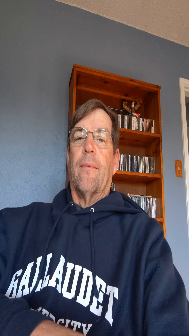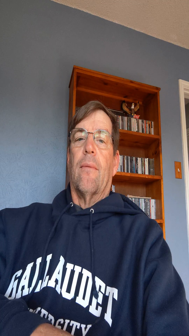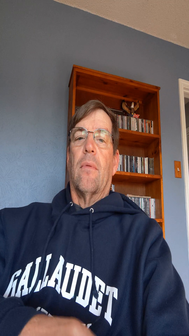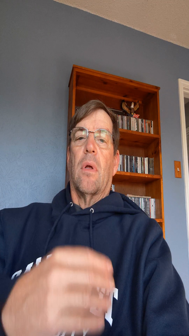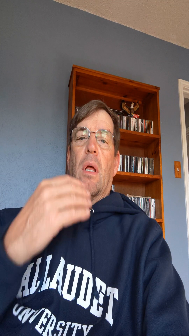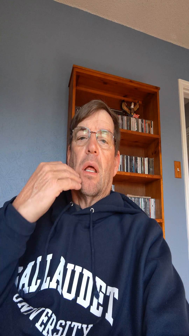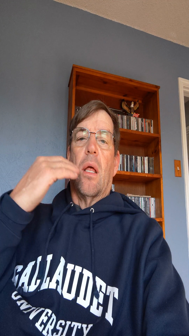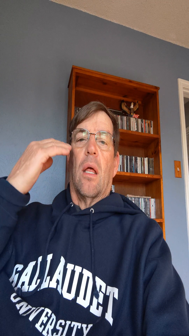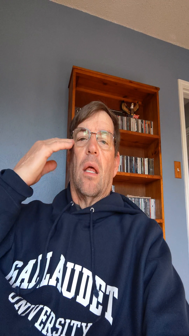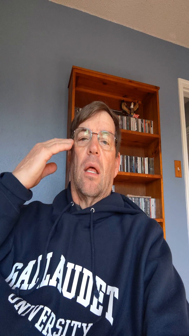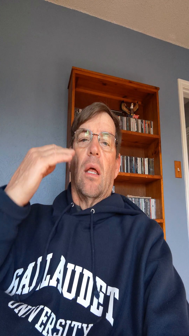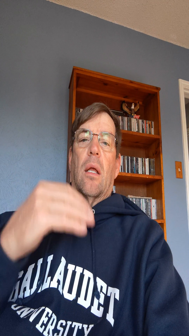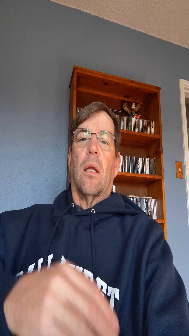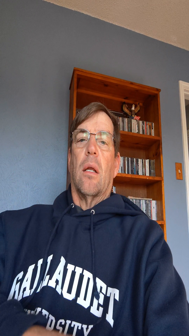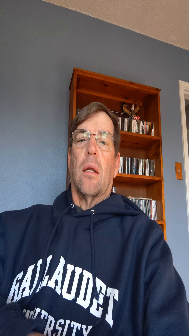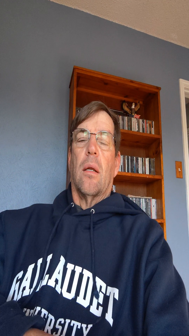head